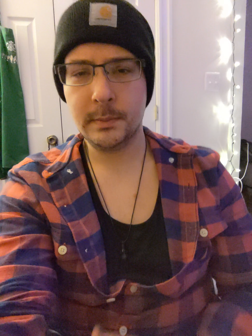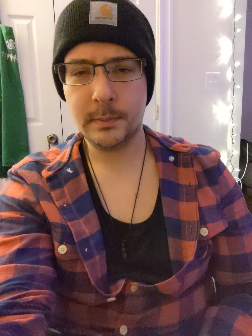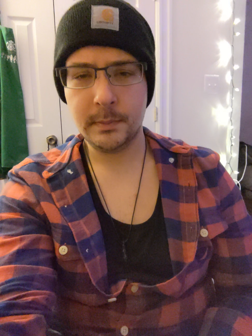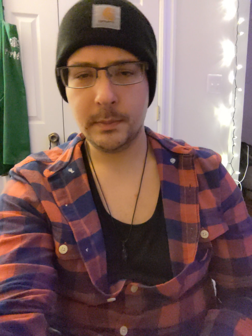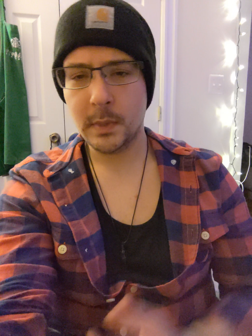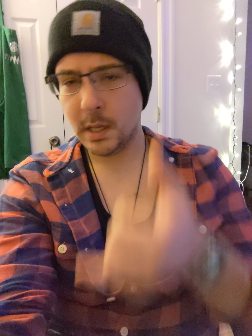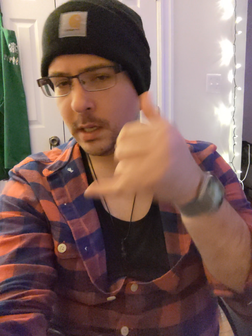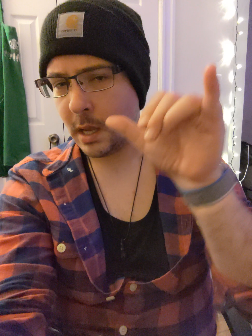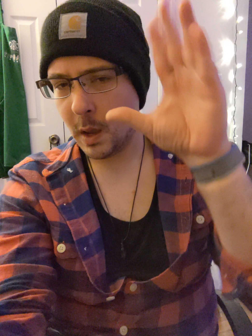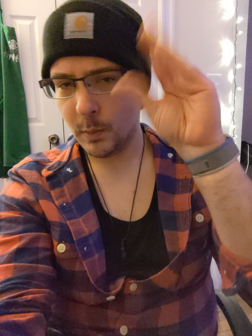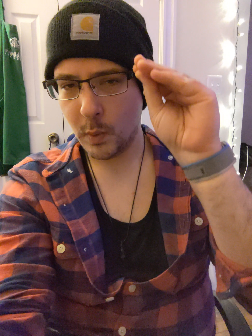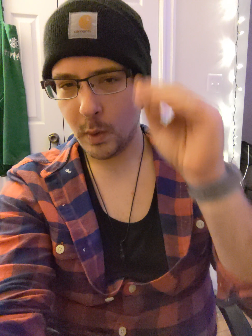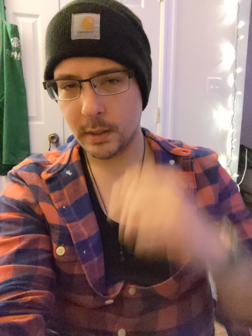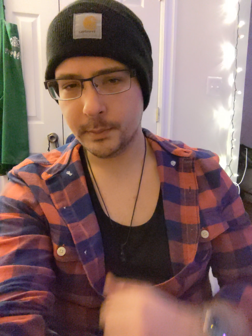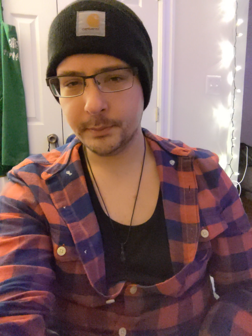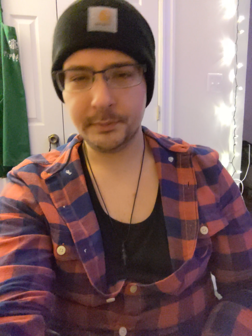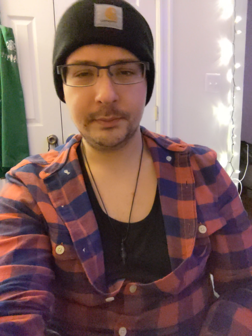cowboy